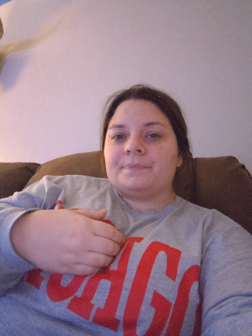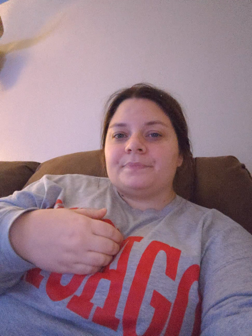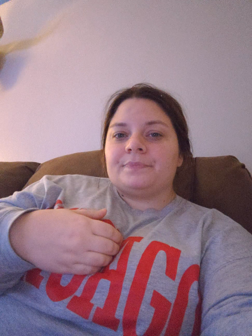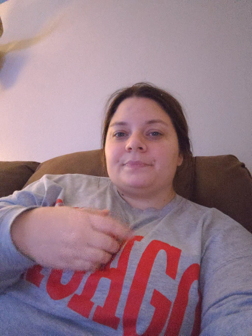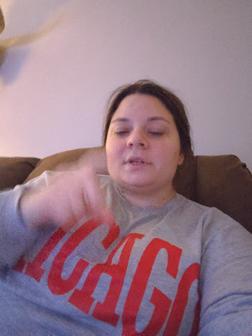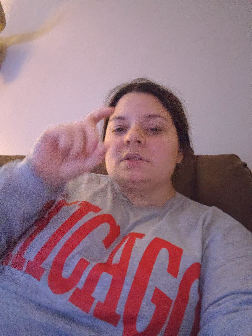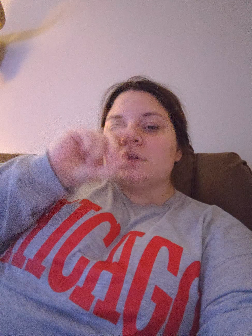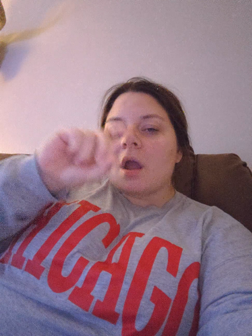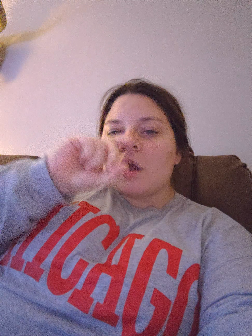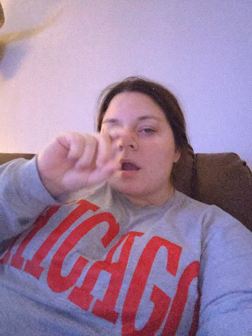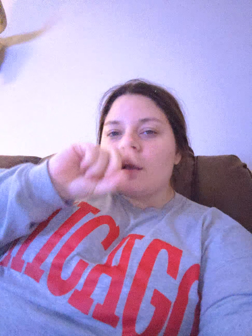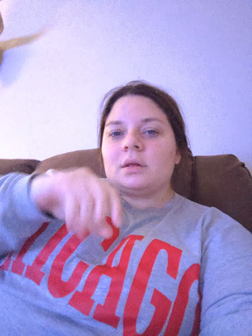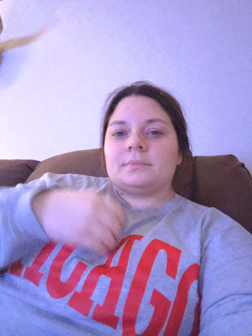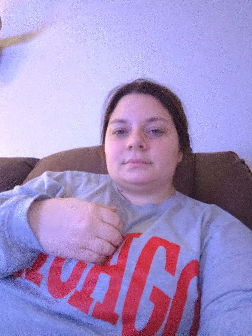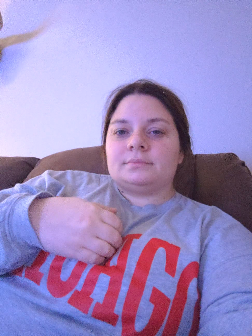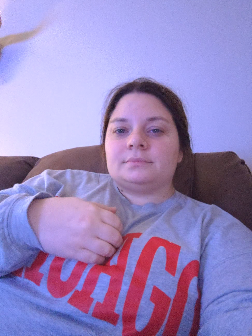doll